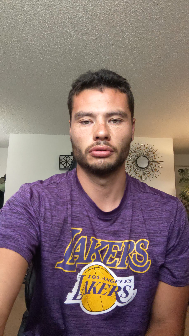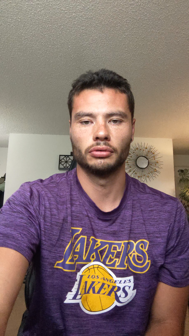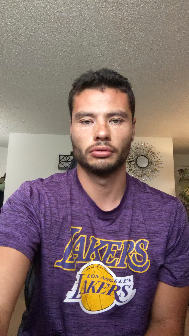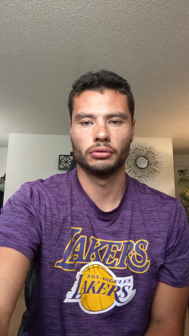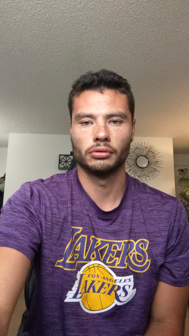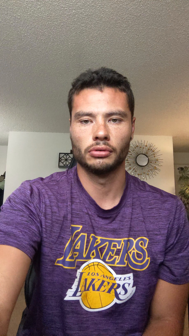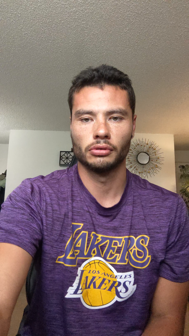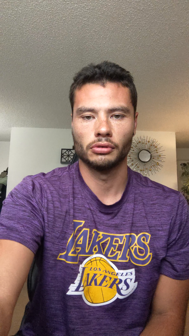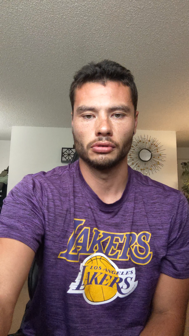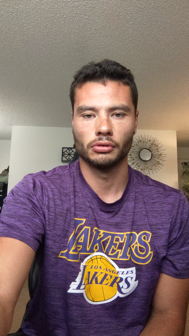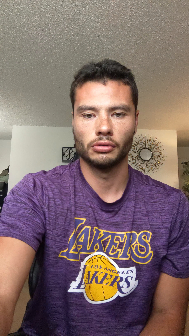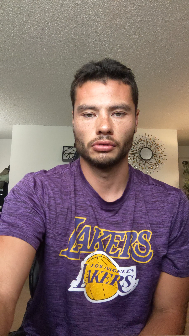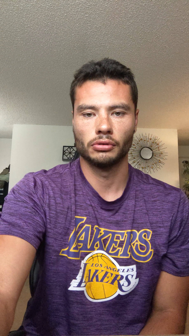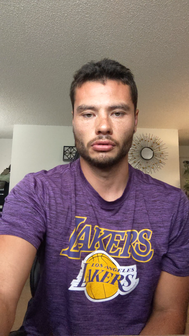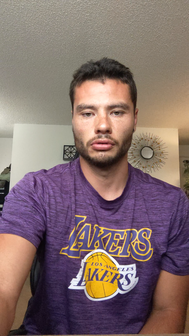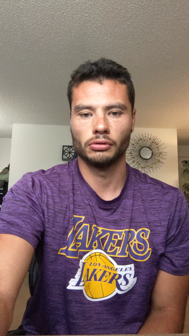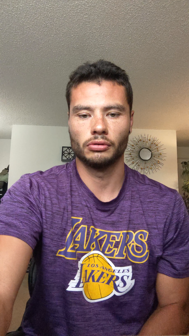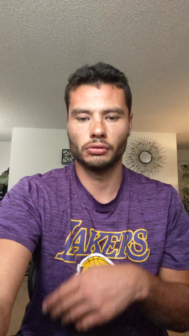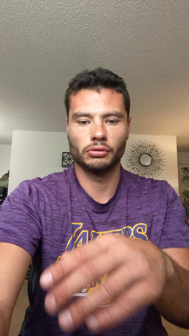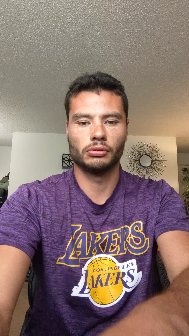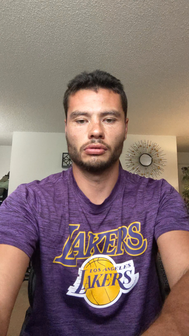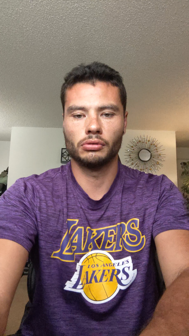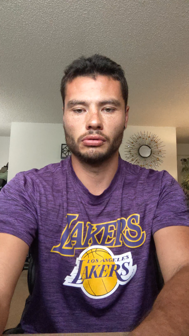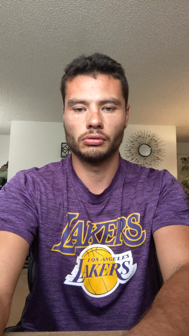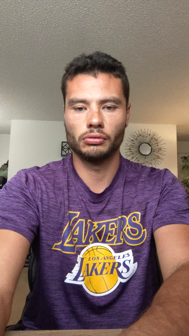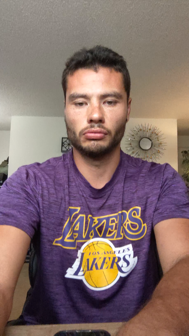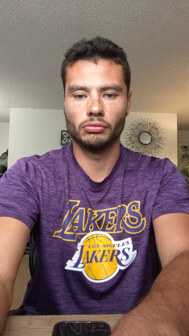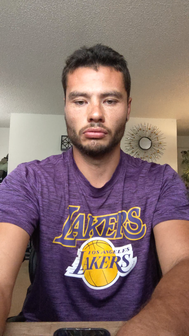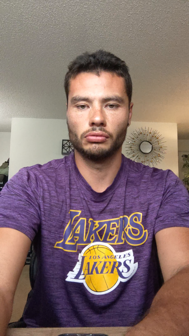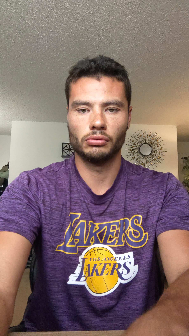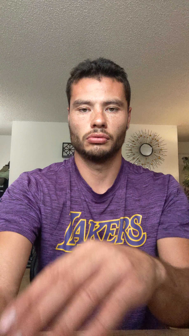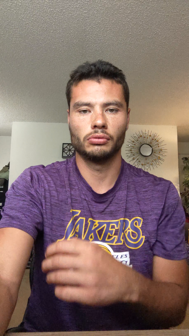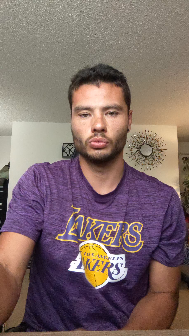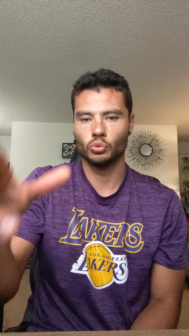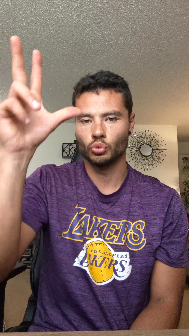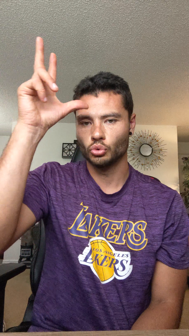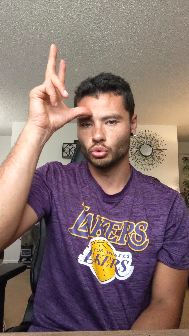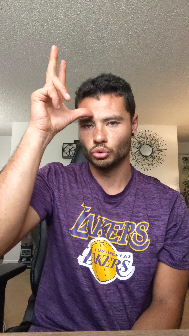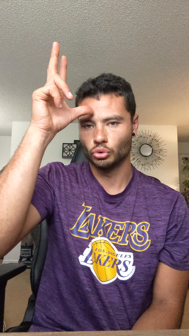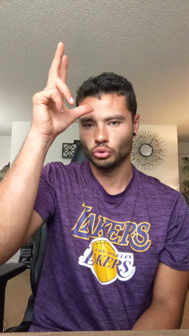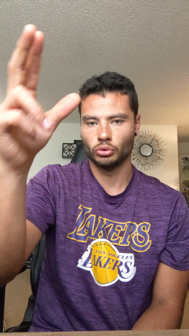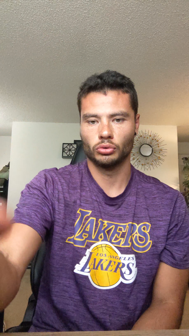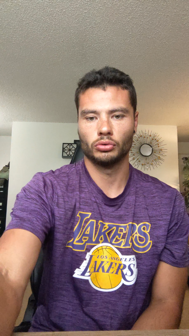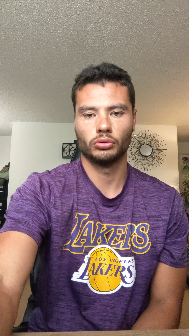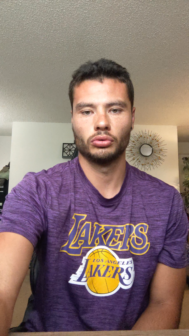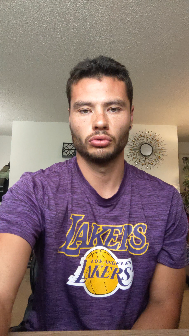rooster